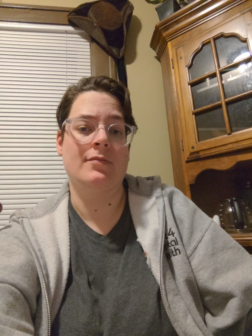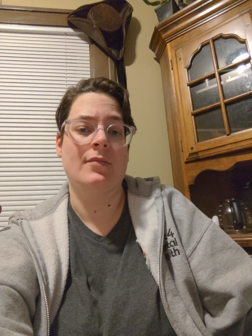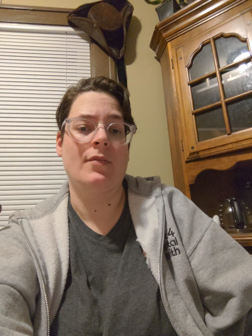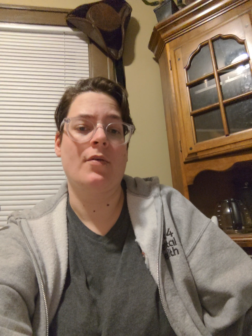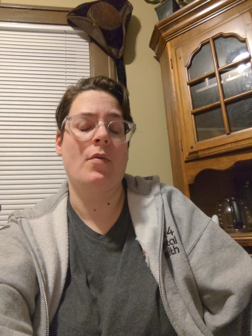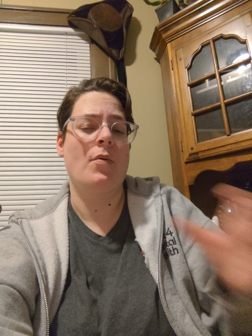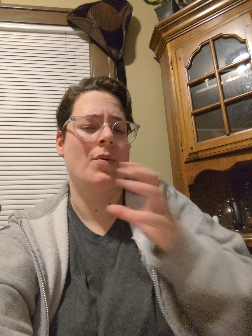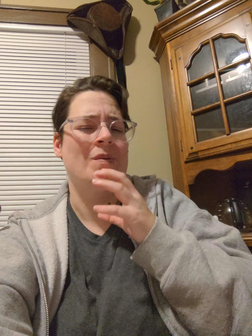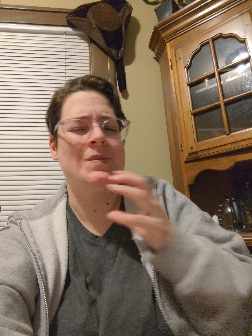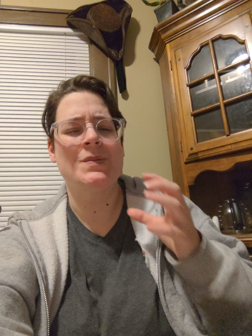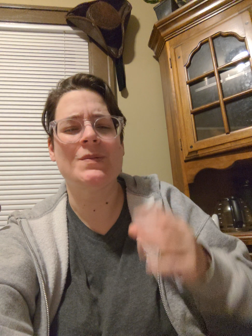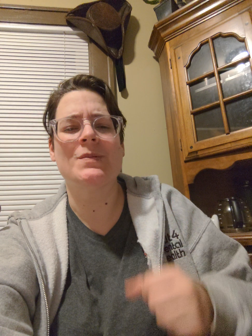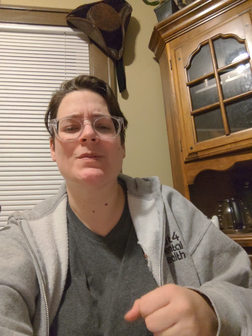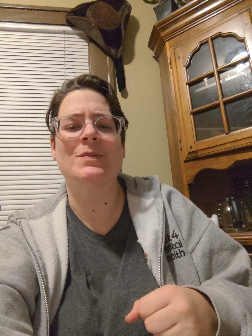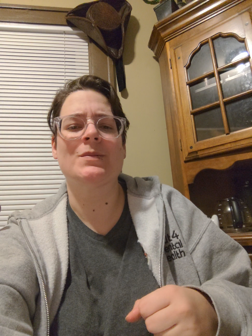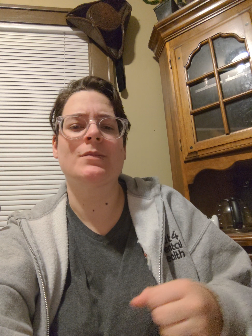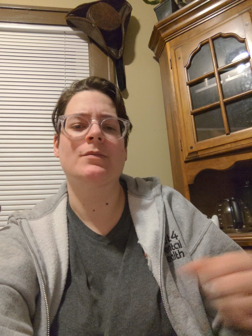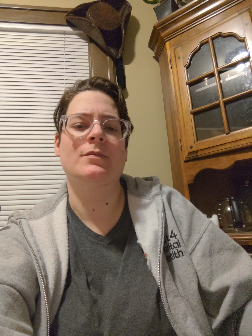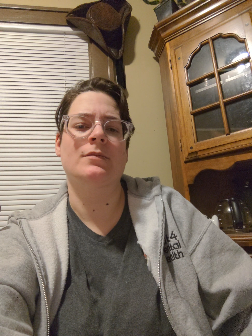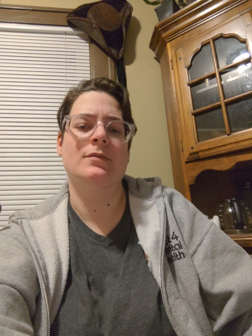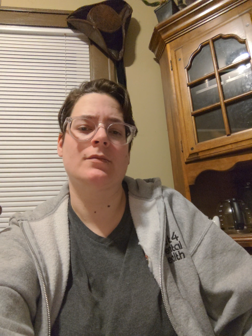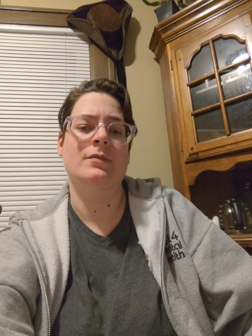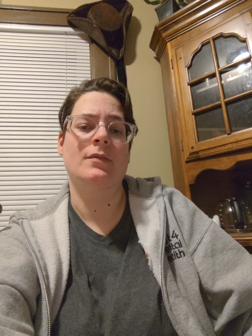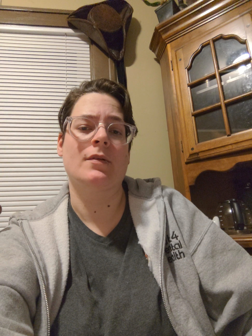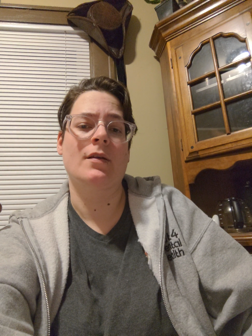old